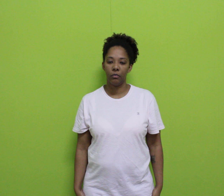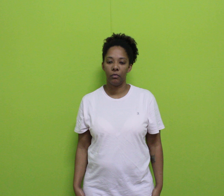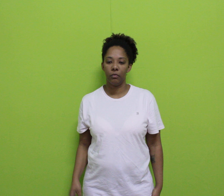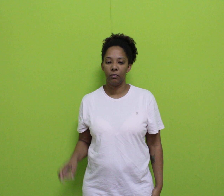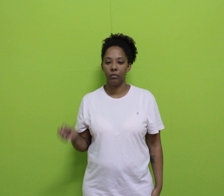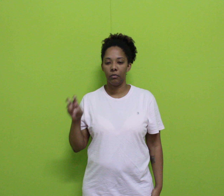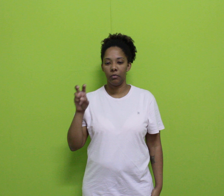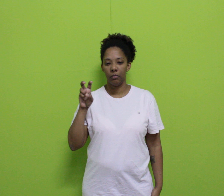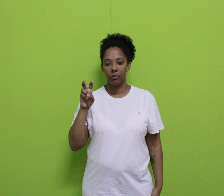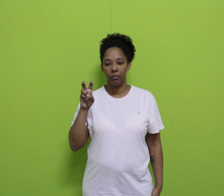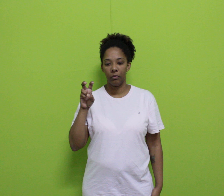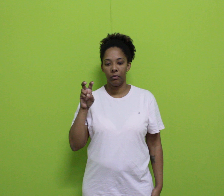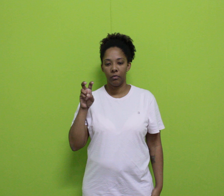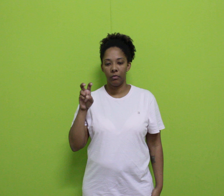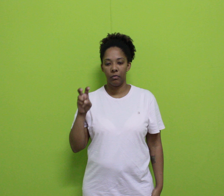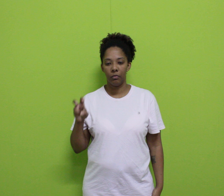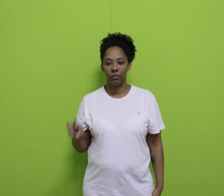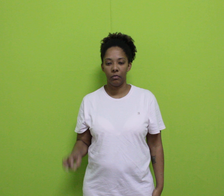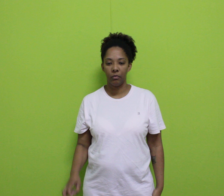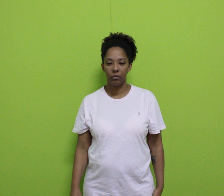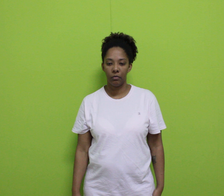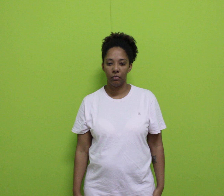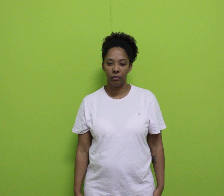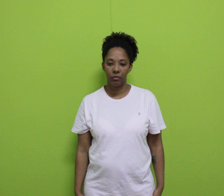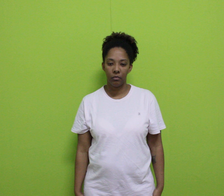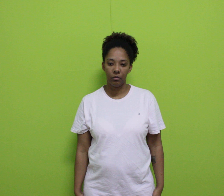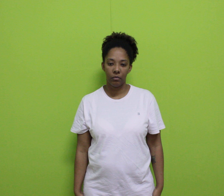cinco